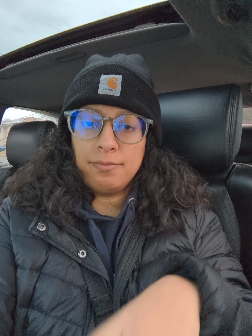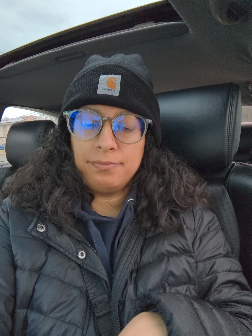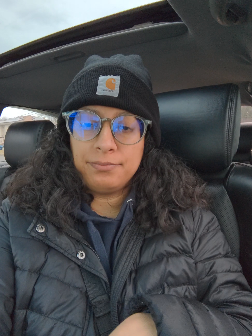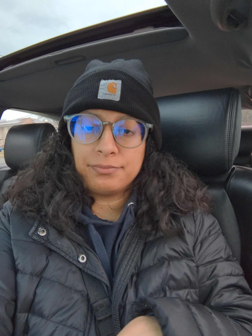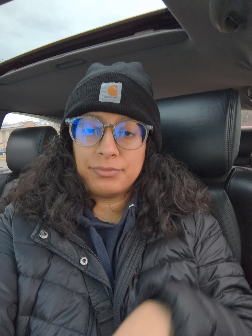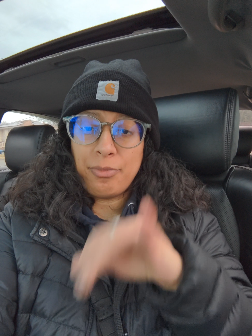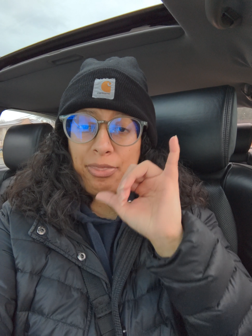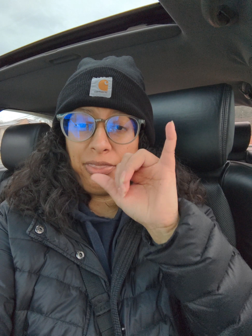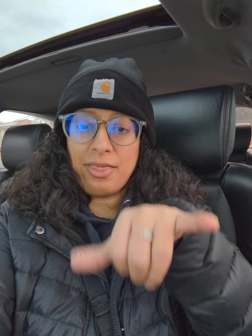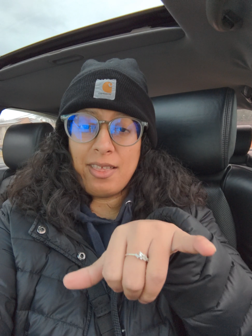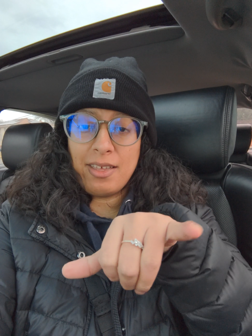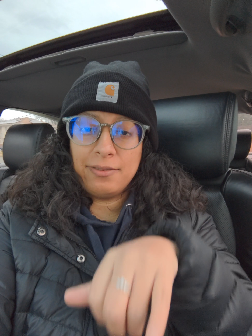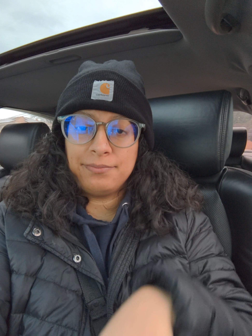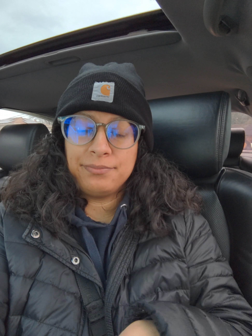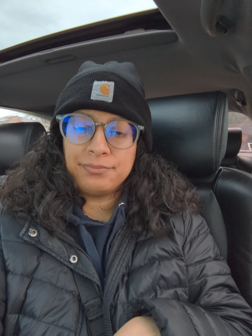that